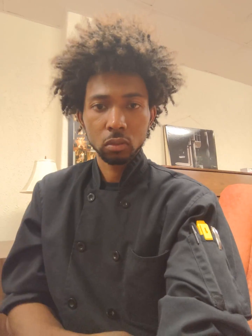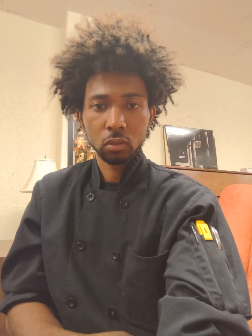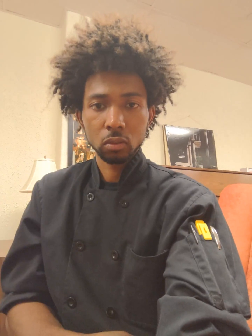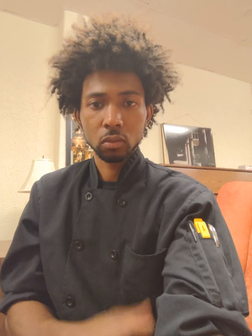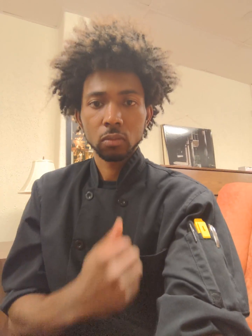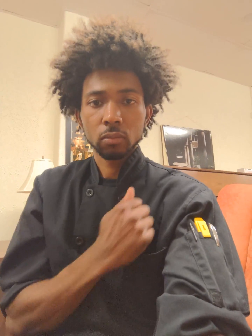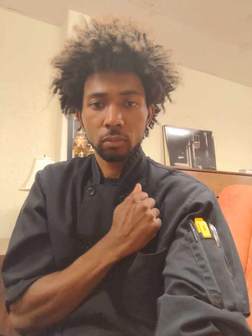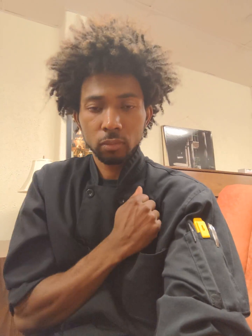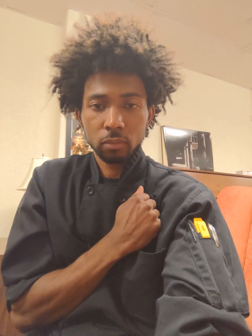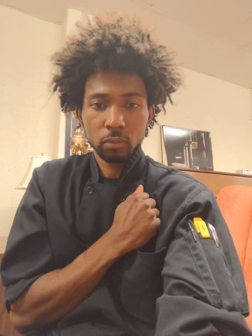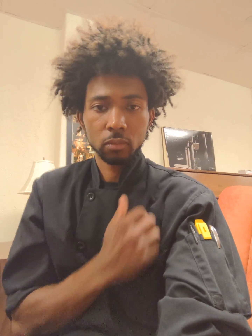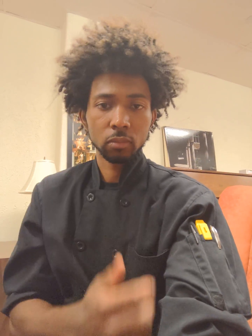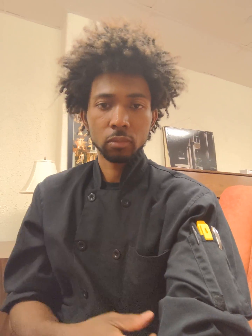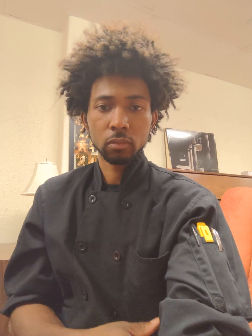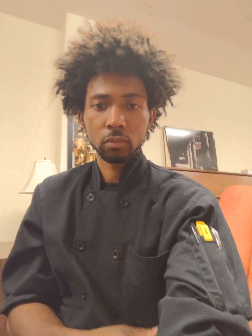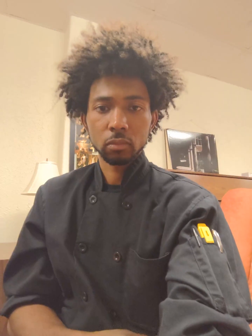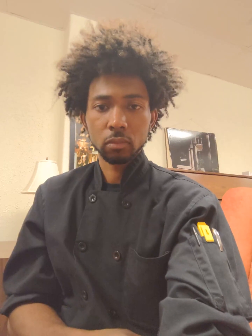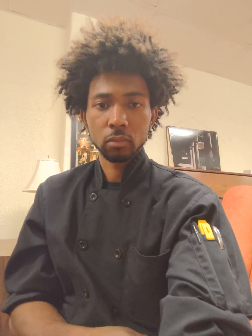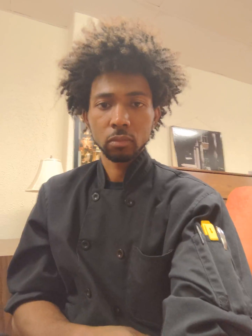love